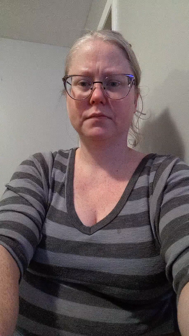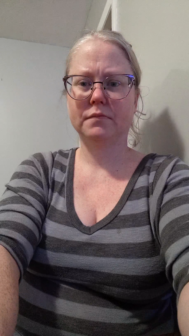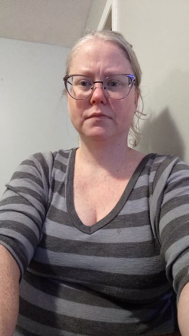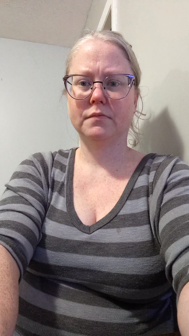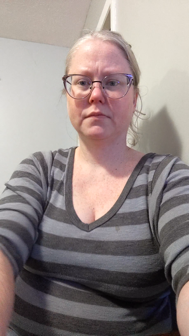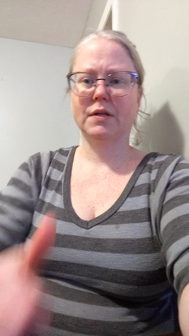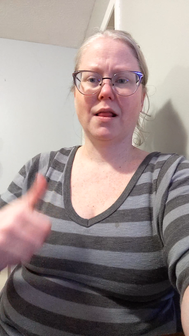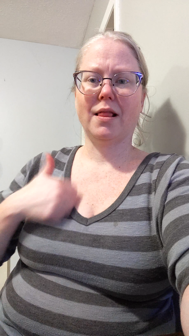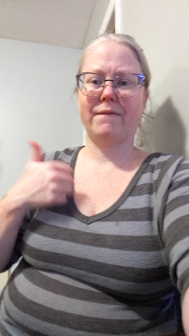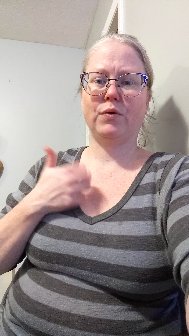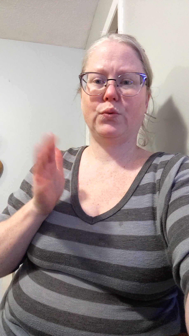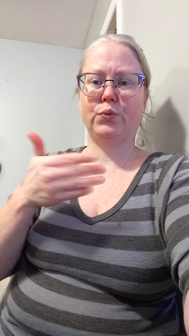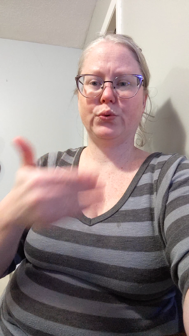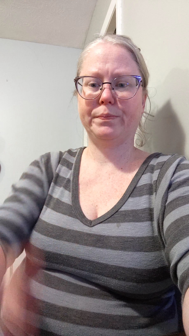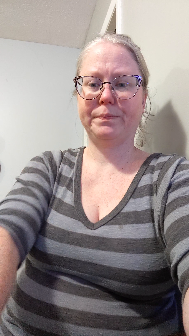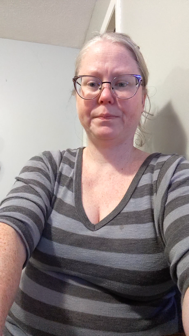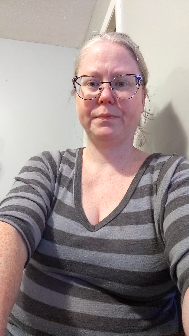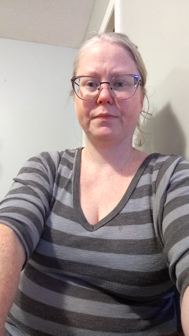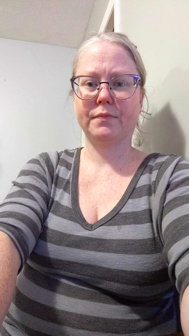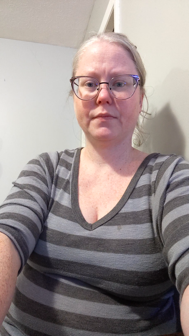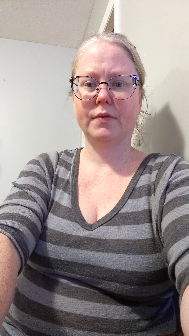living room